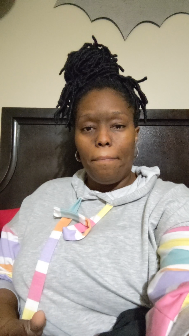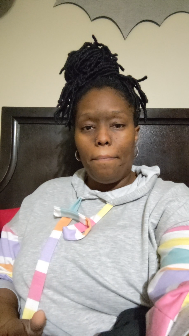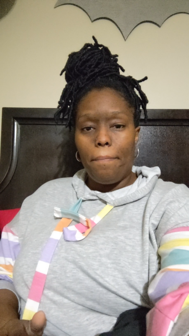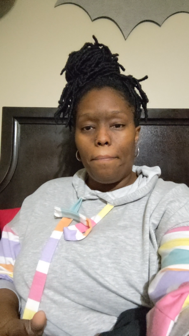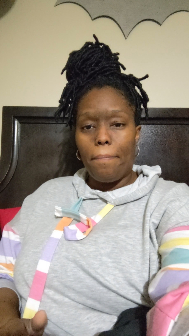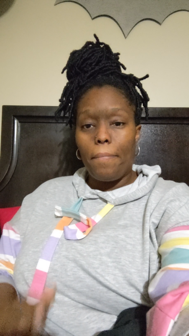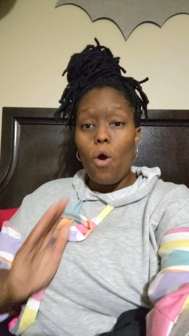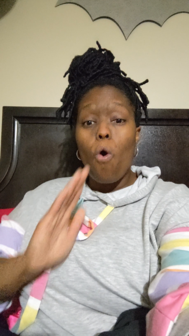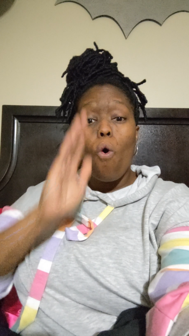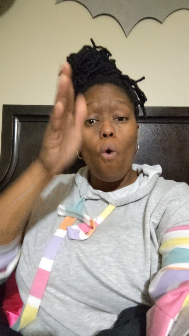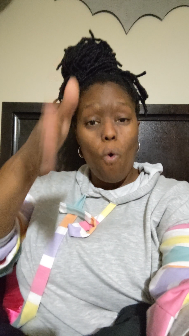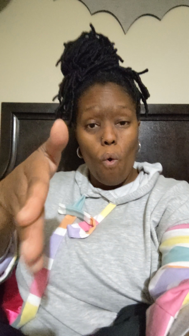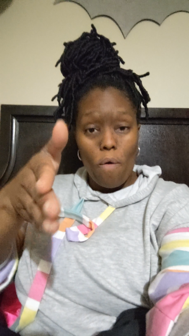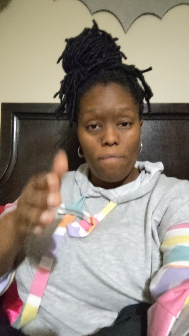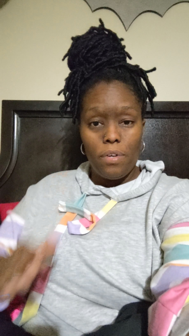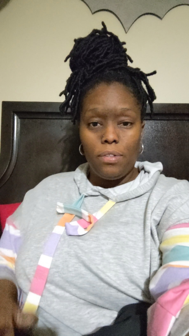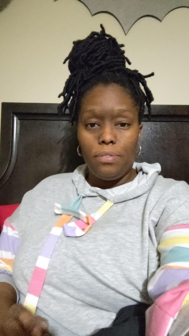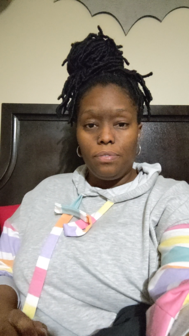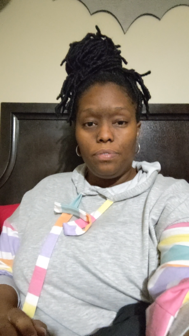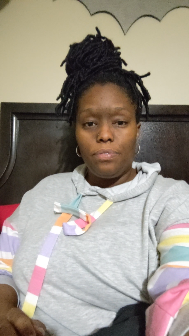over